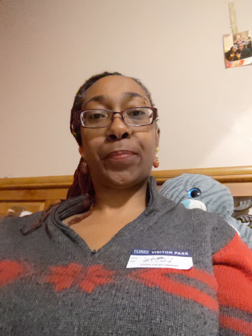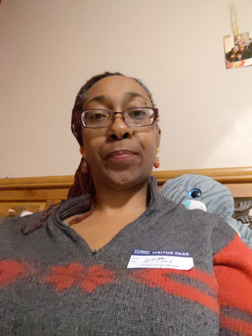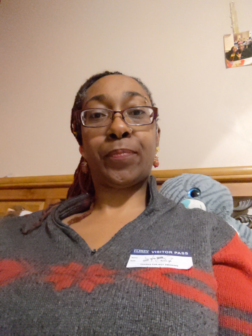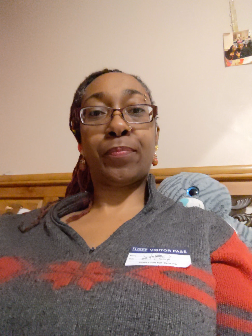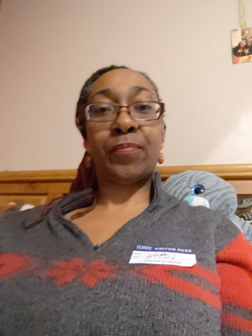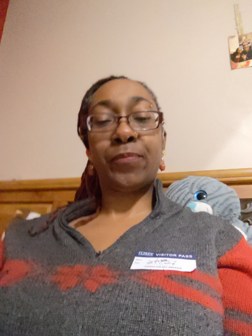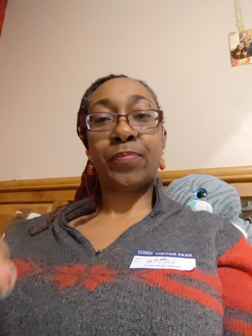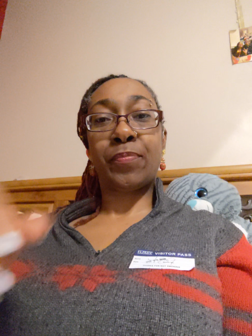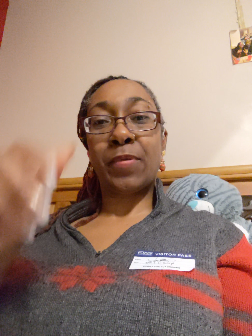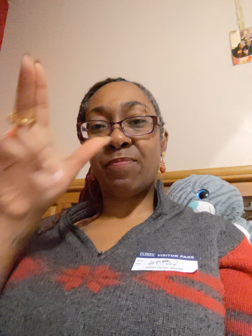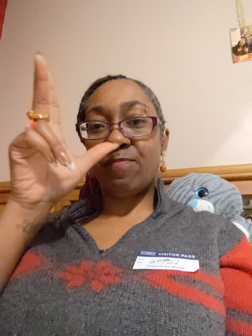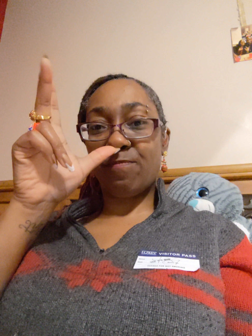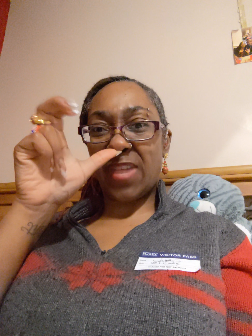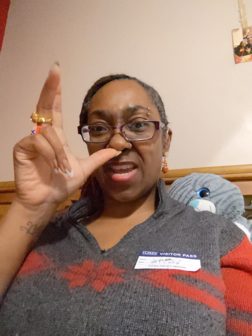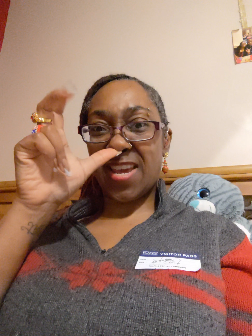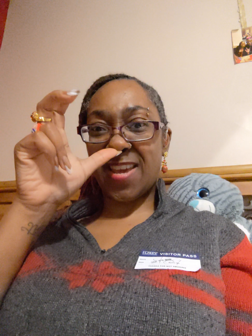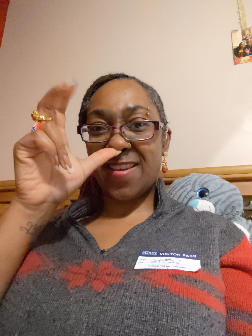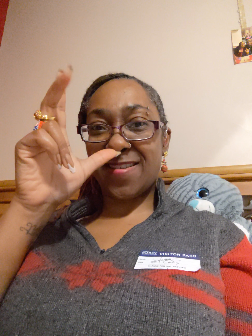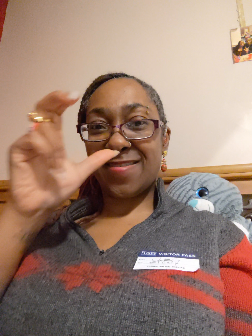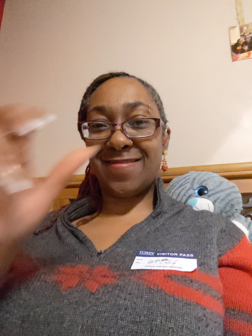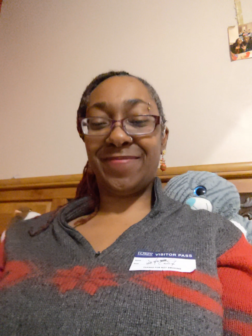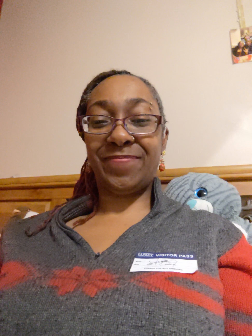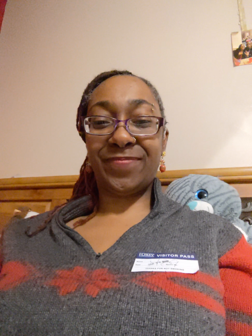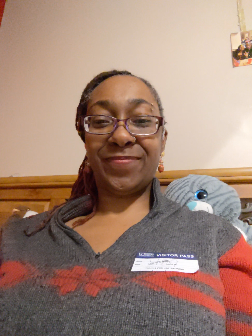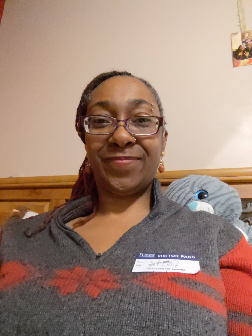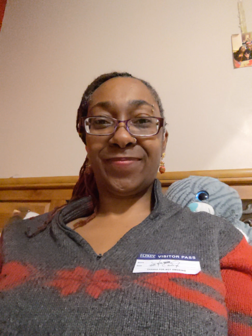bug